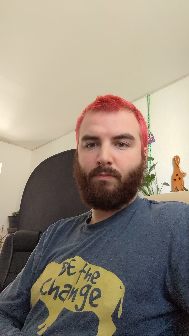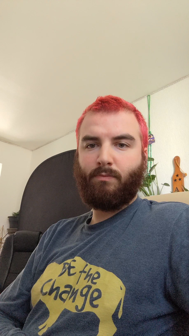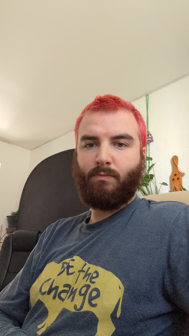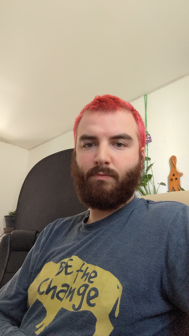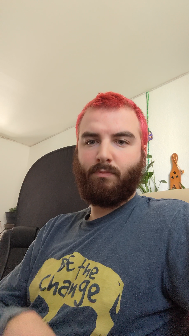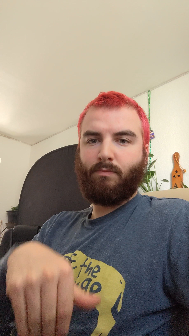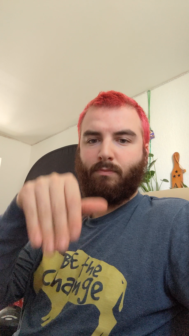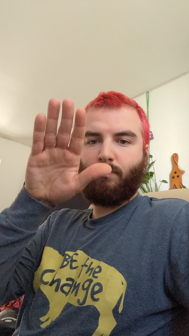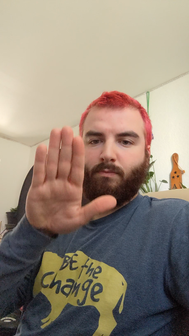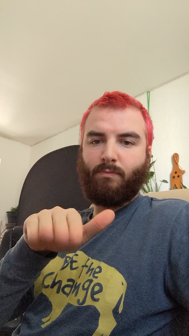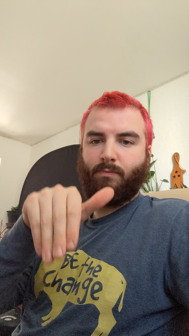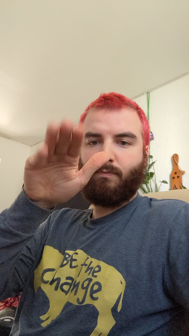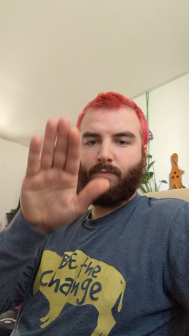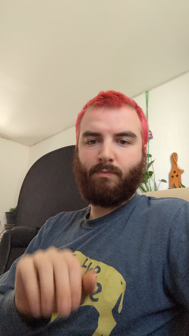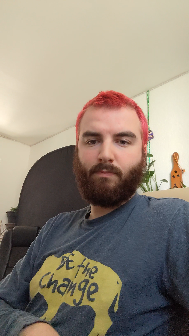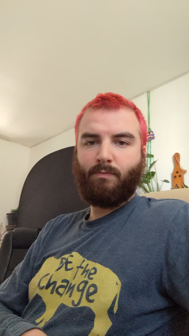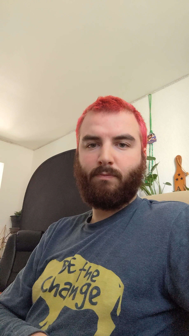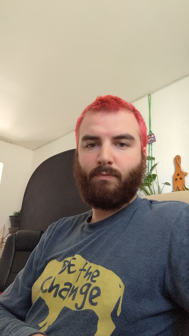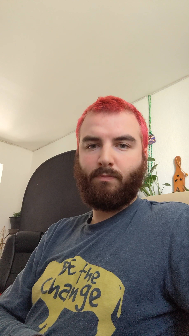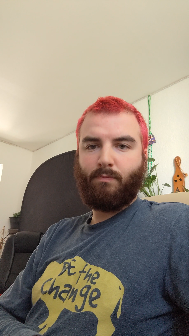paint